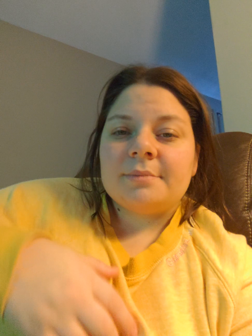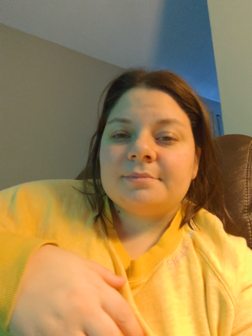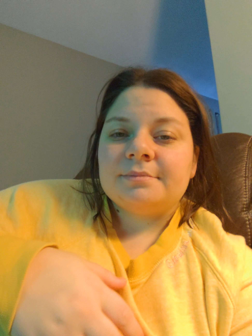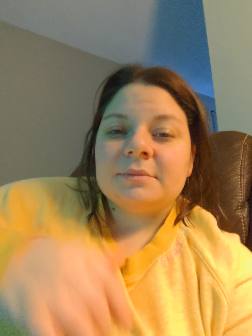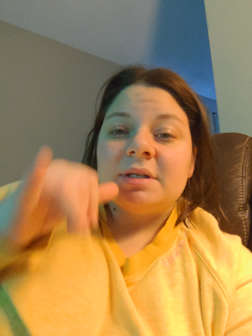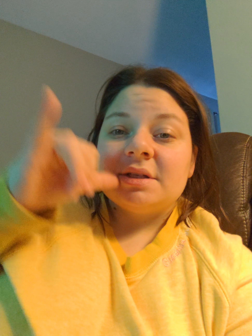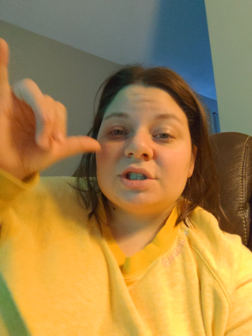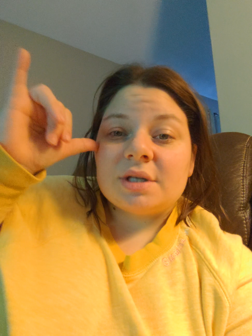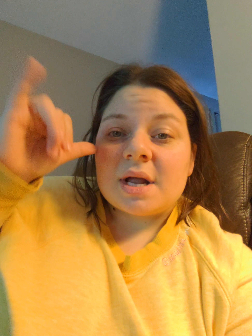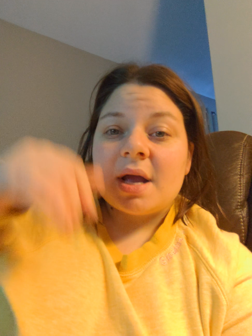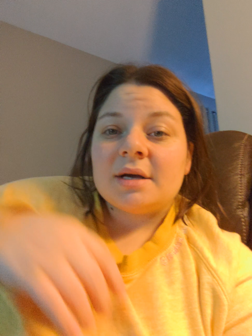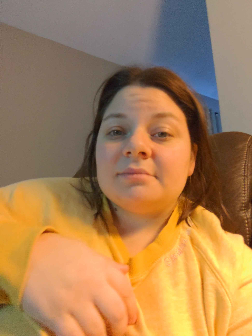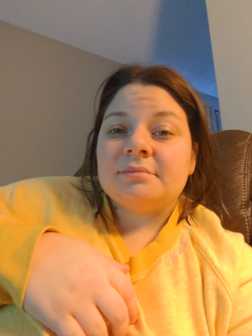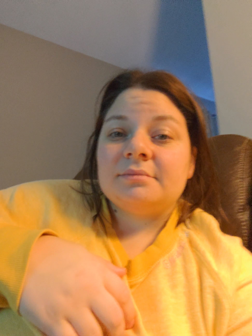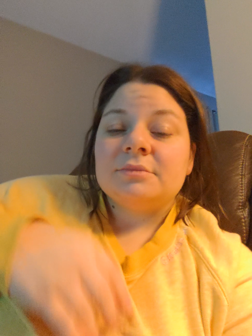yesterday